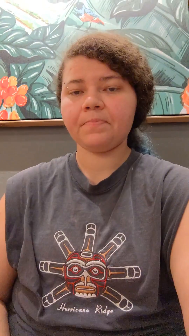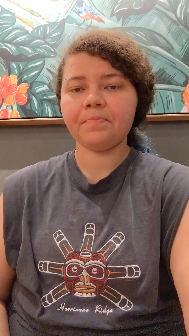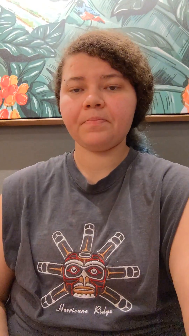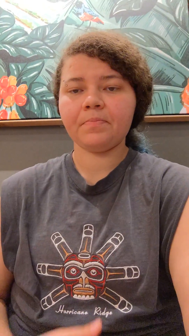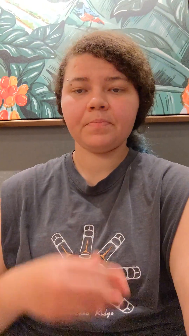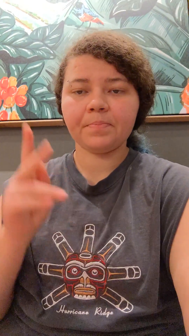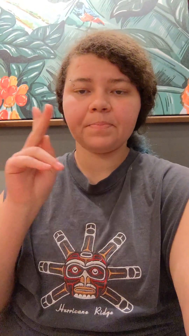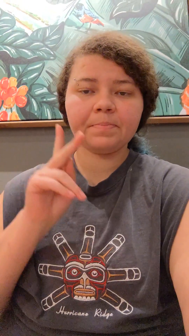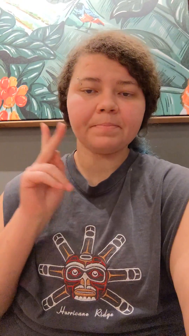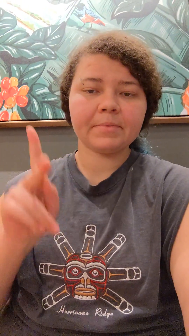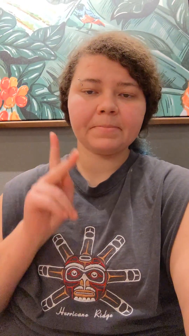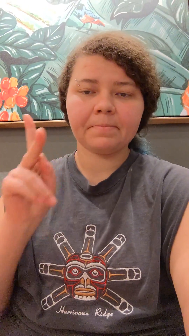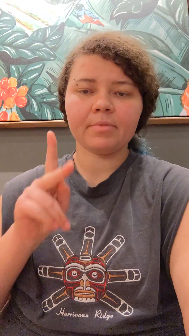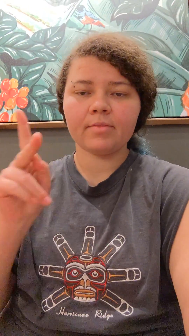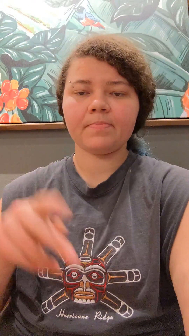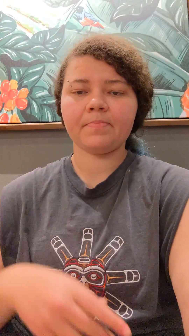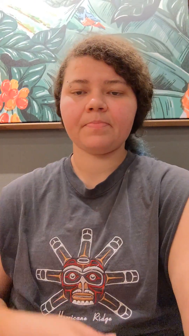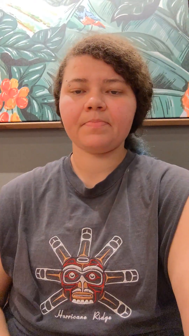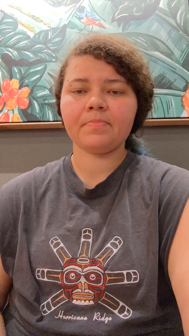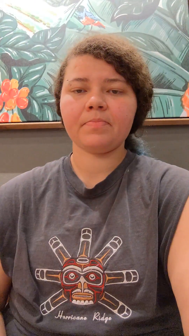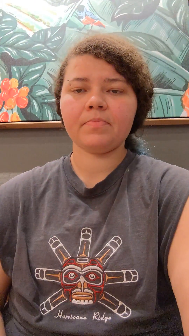people